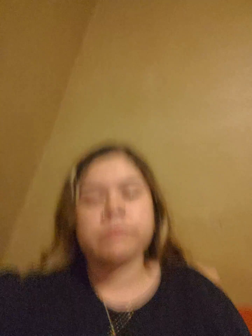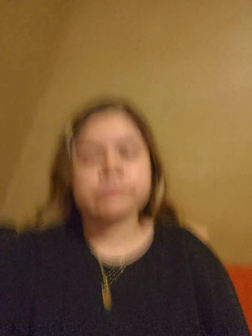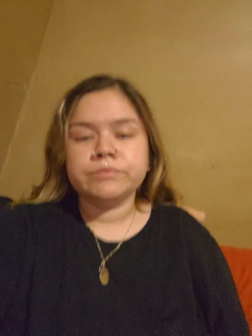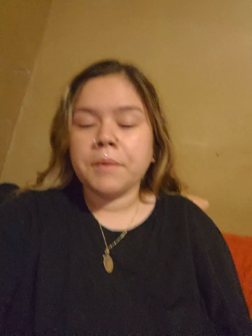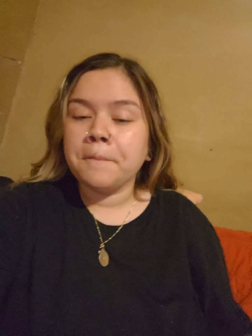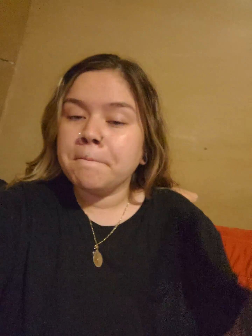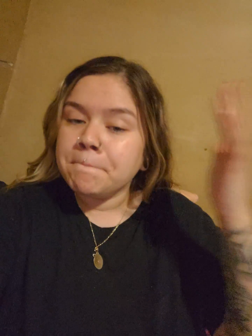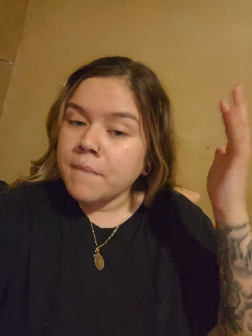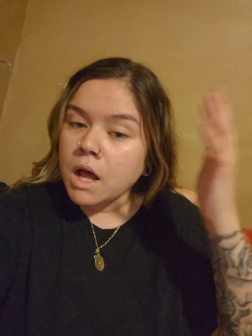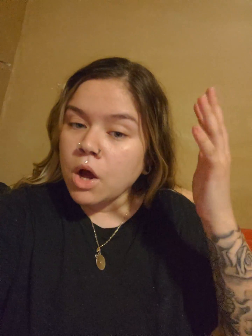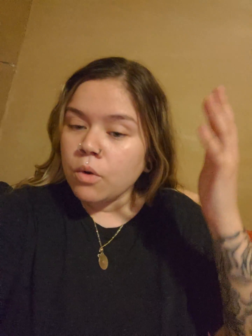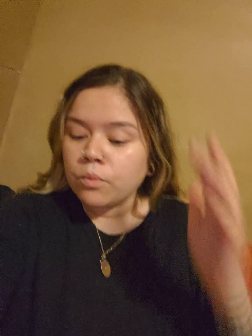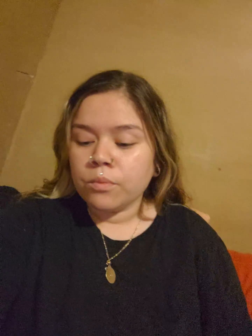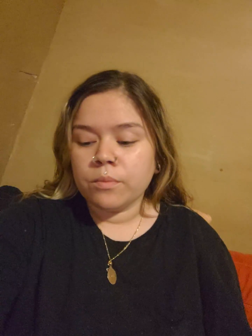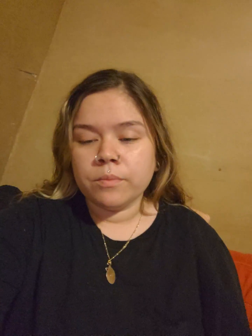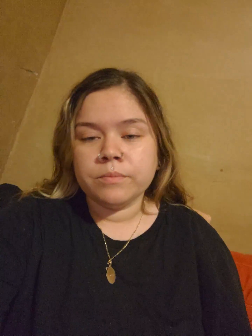pillow